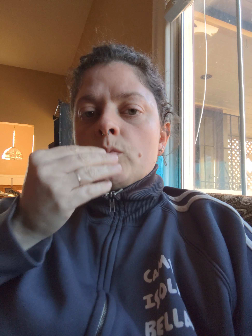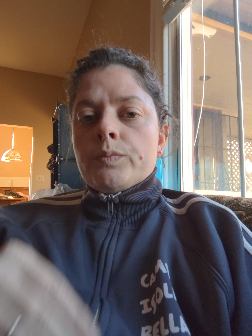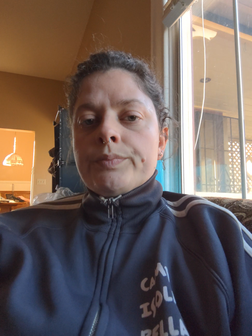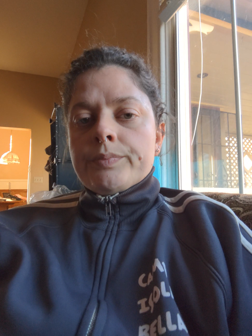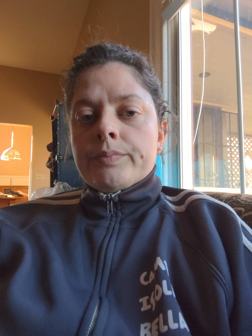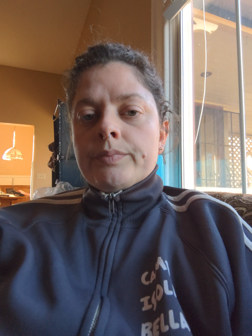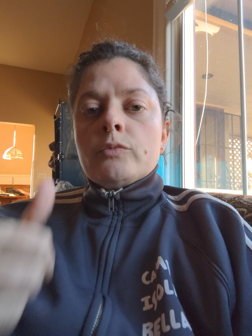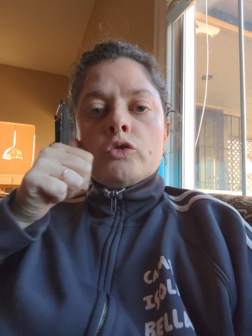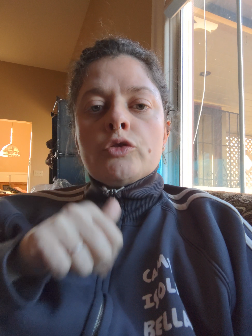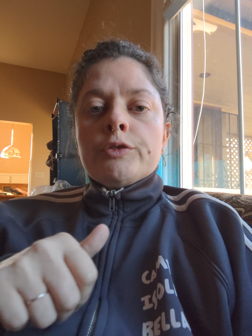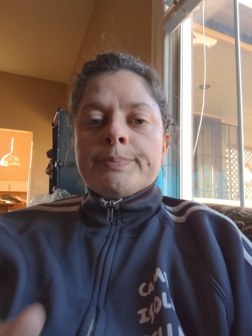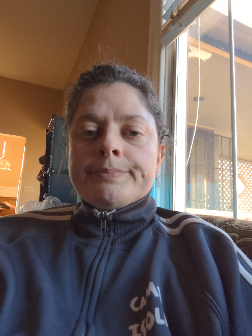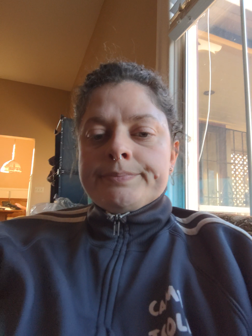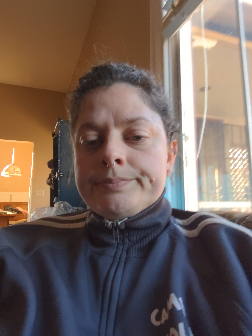girl